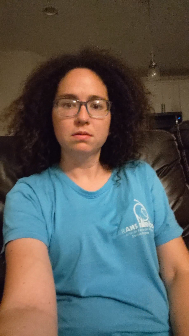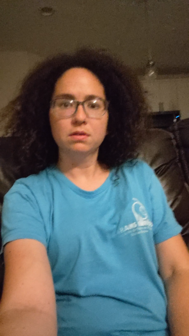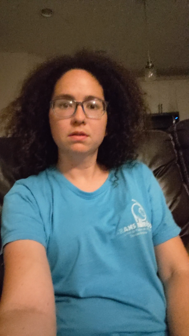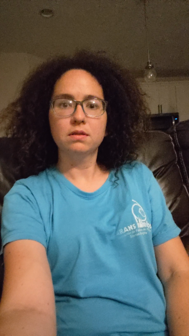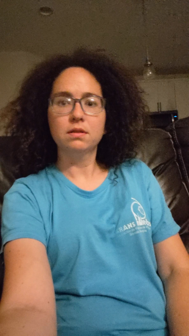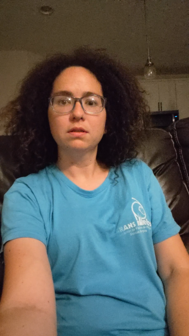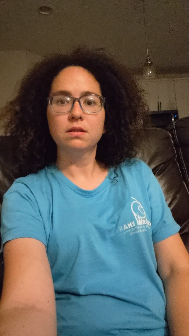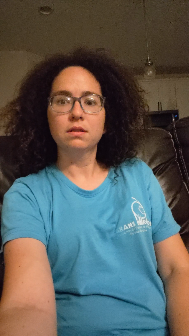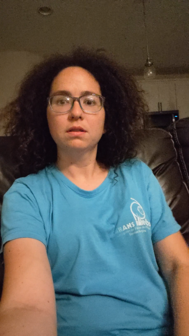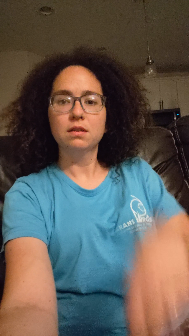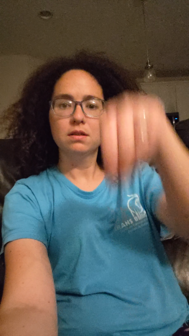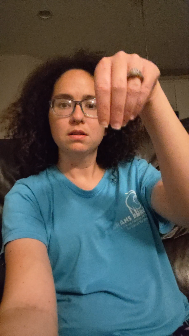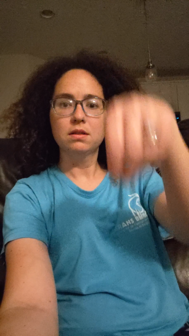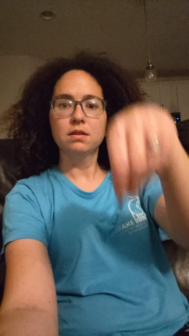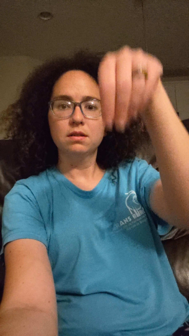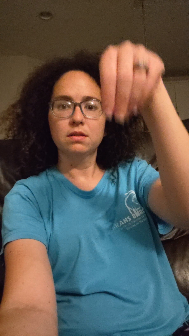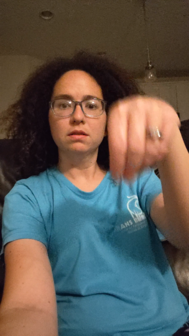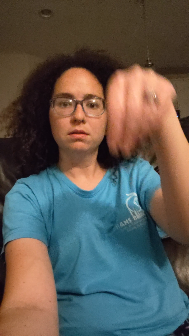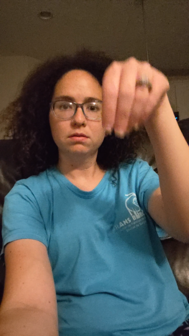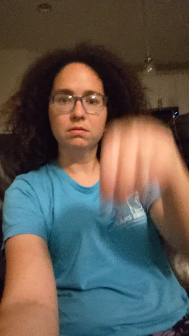inside